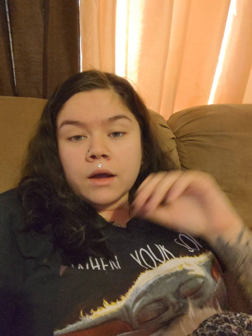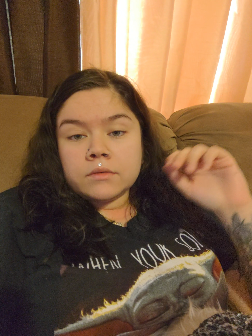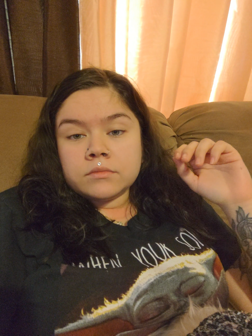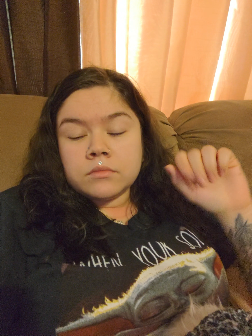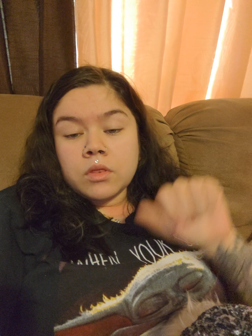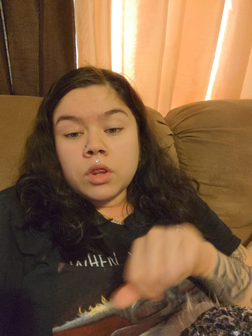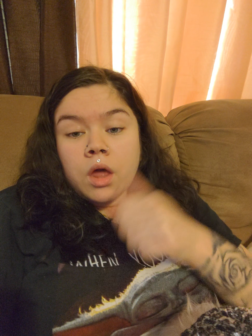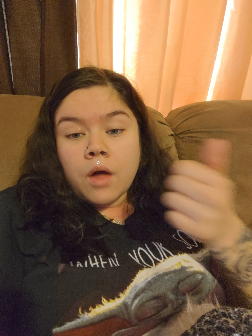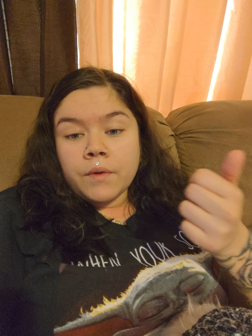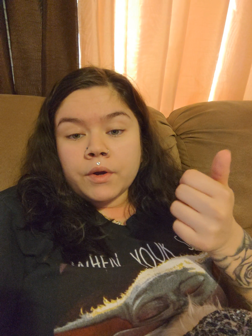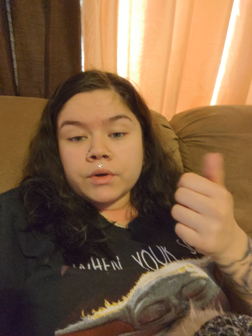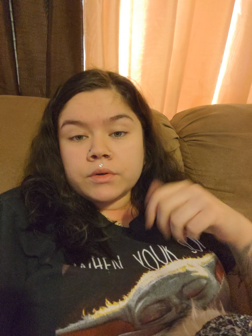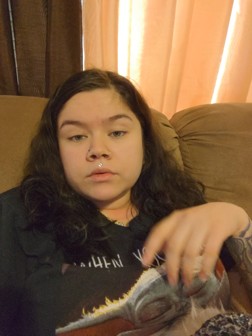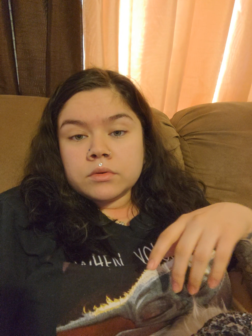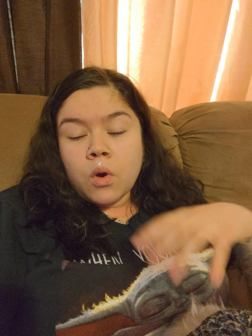another